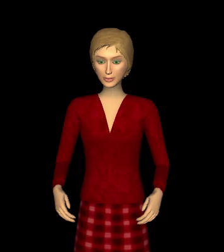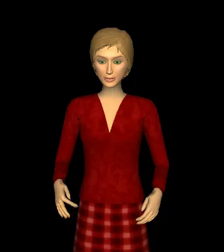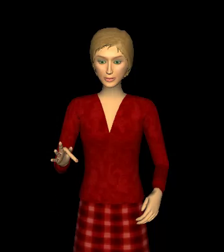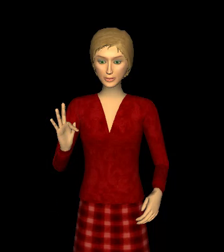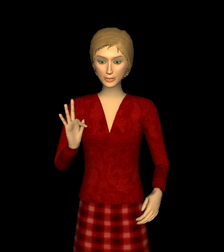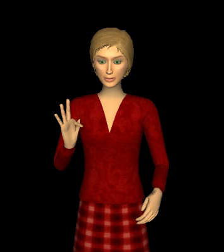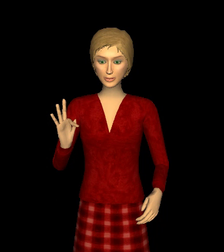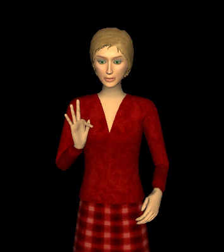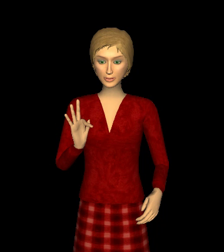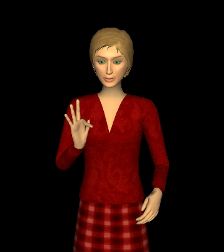أخ